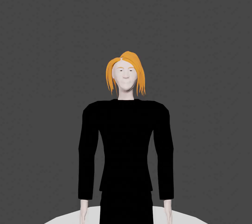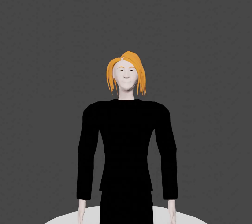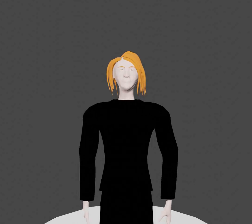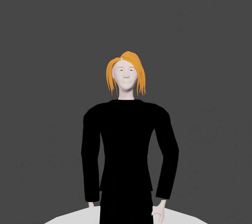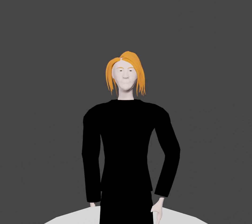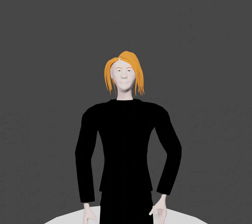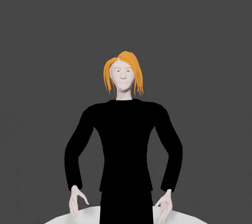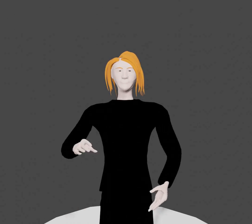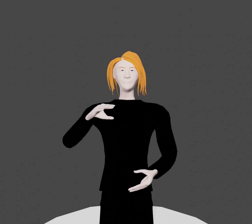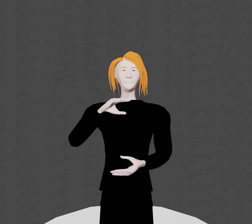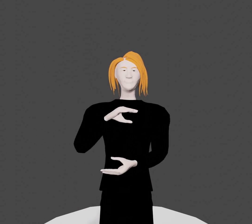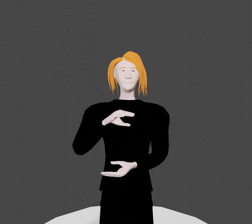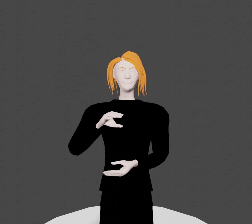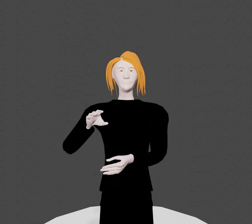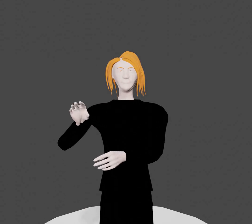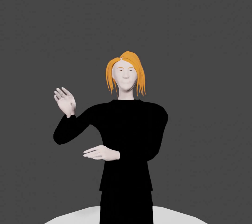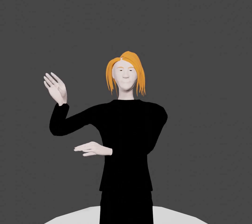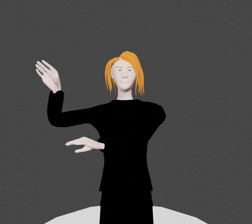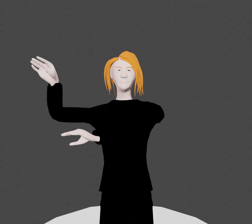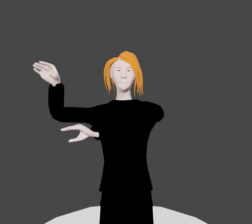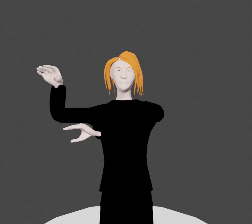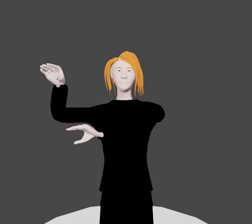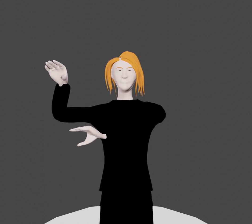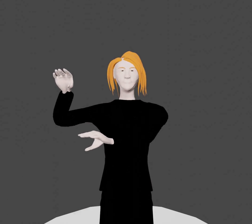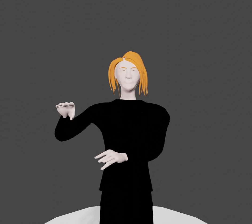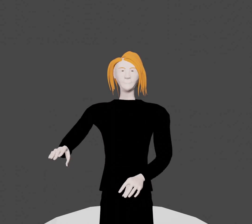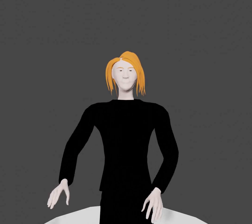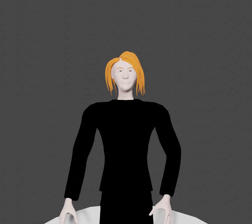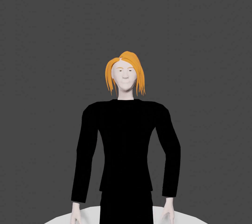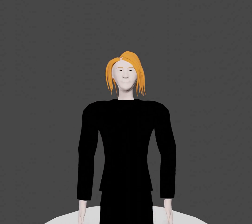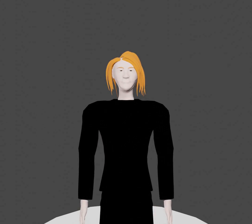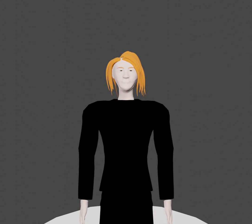Askew